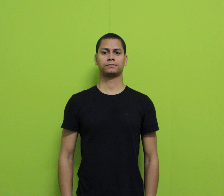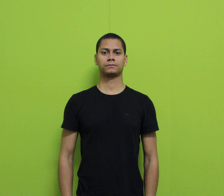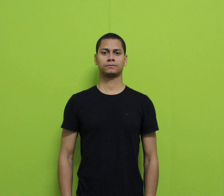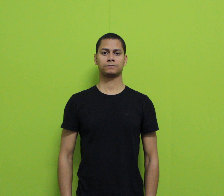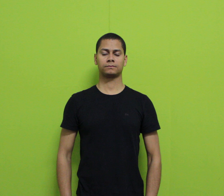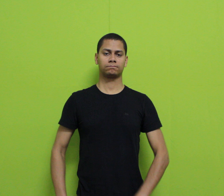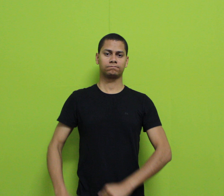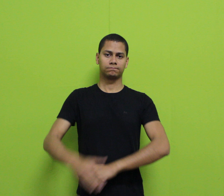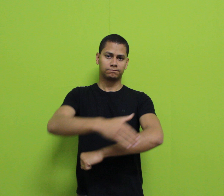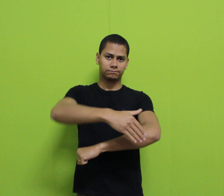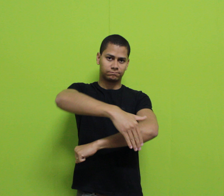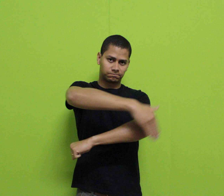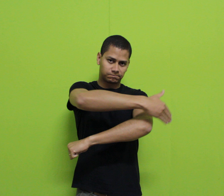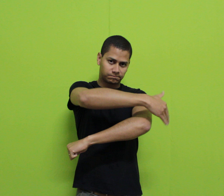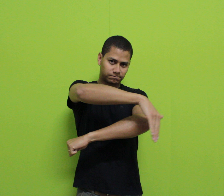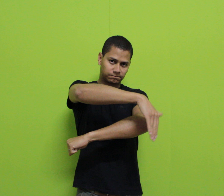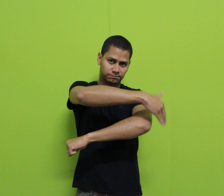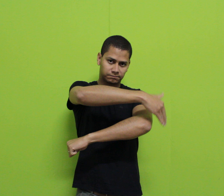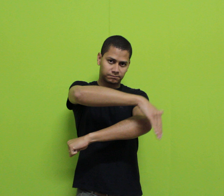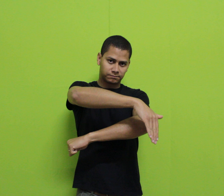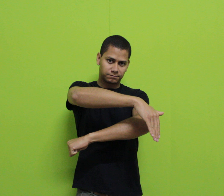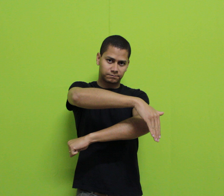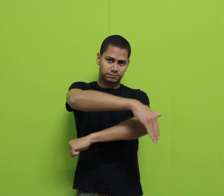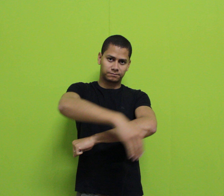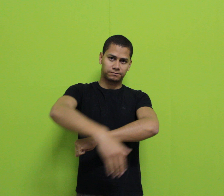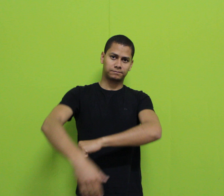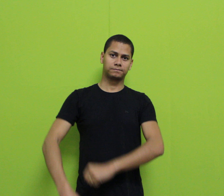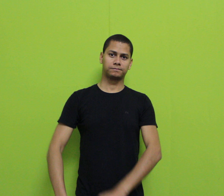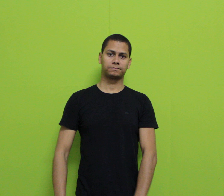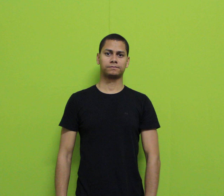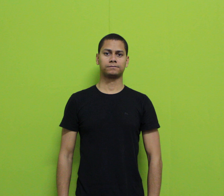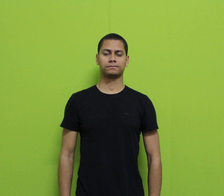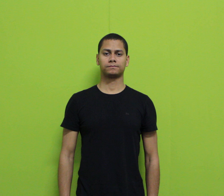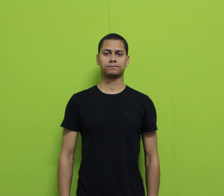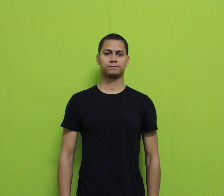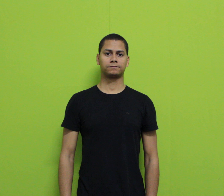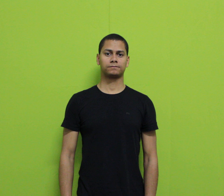esquina